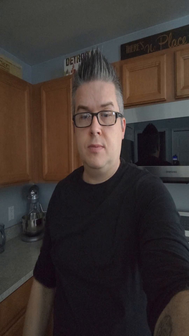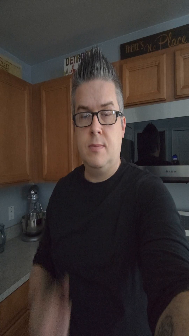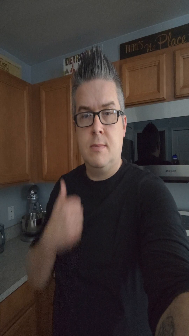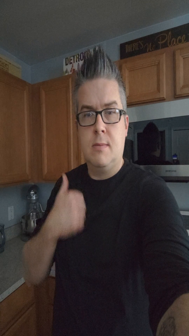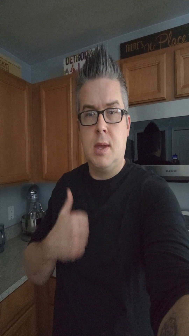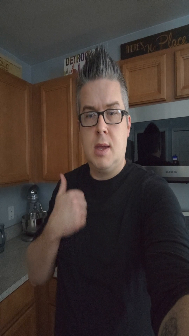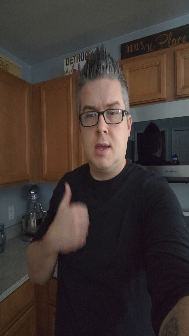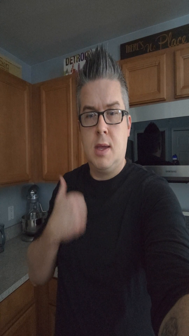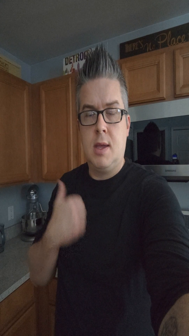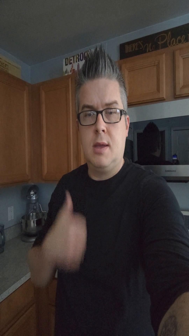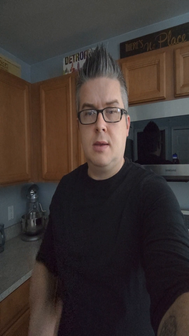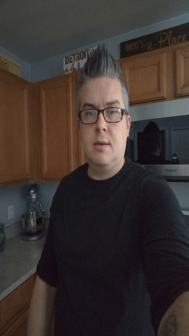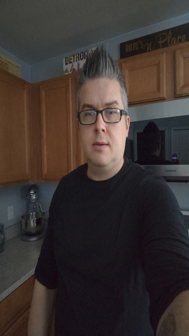bath